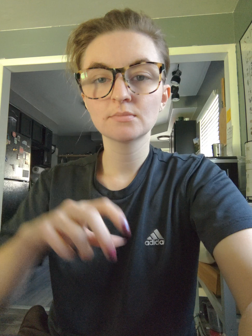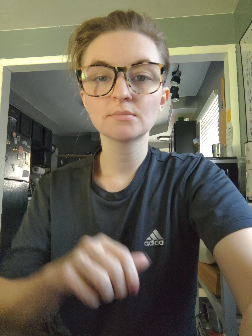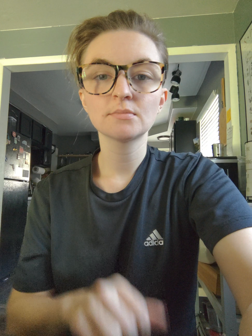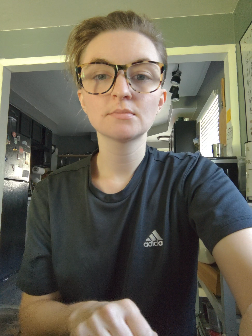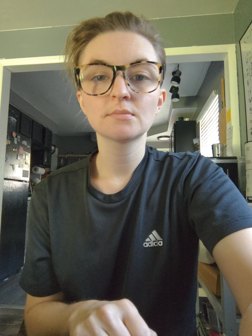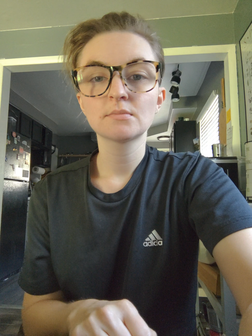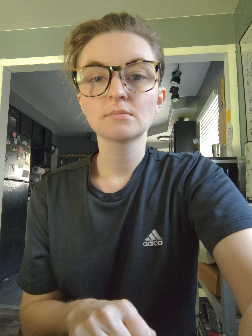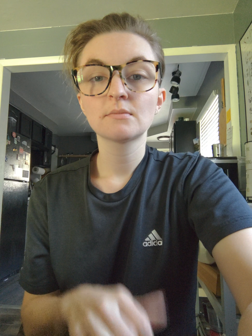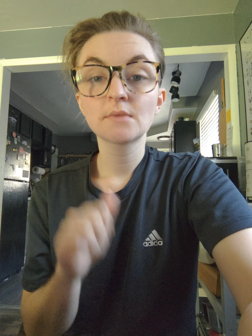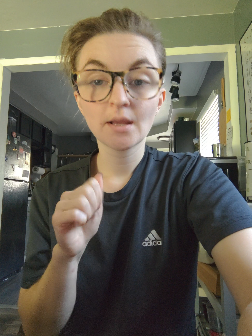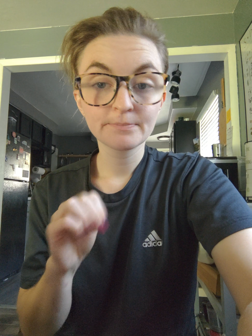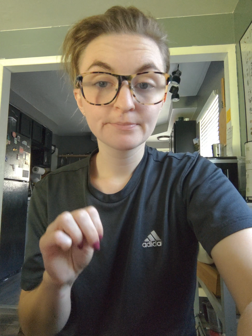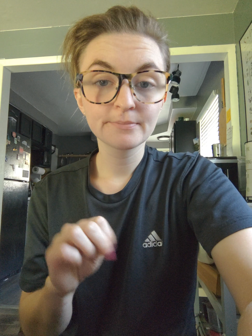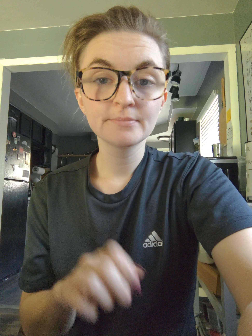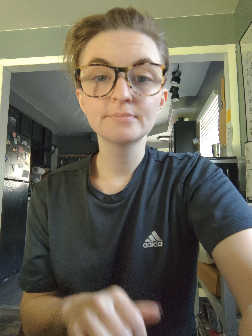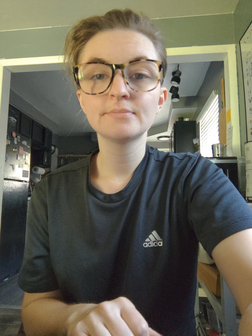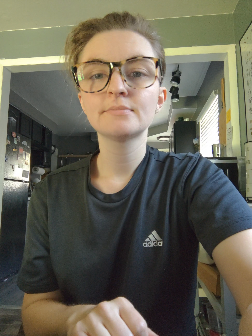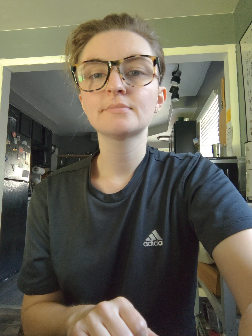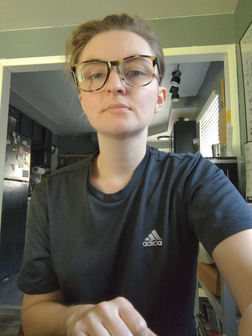am